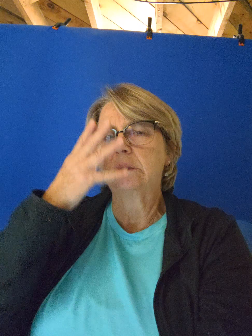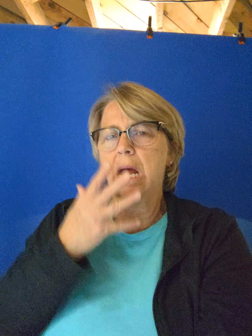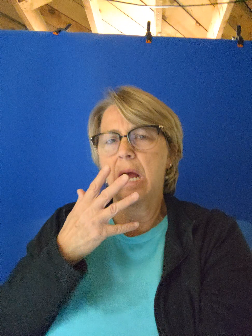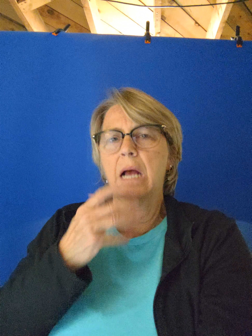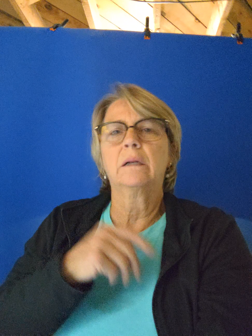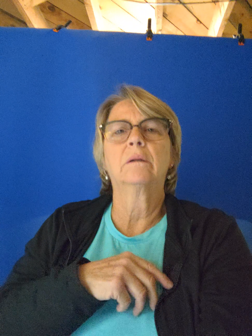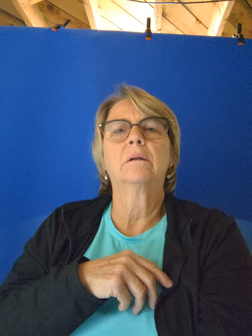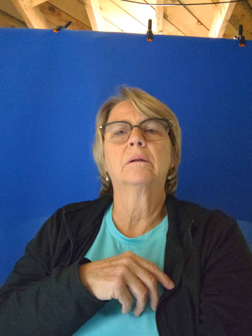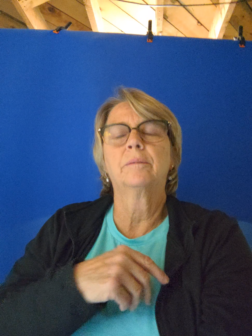sad